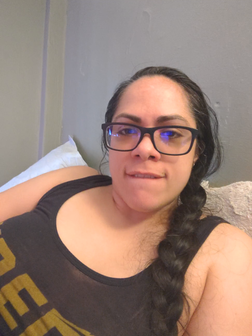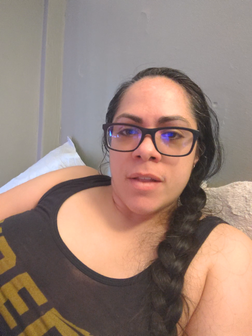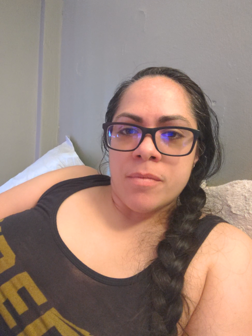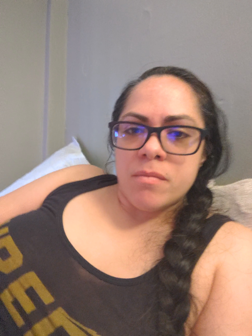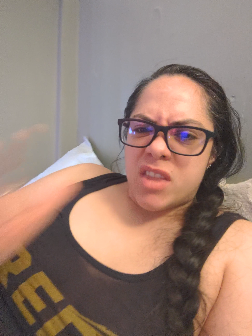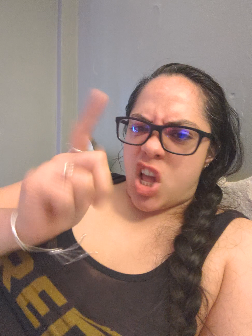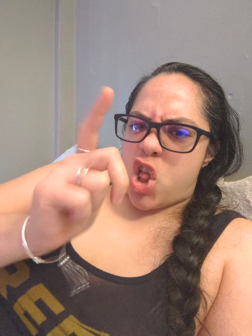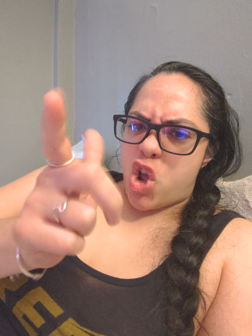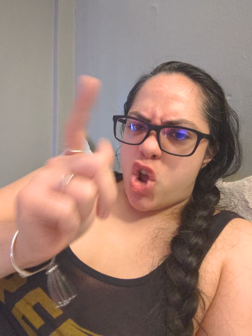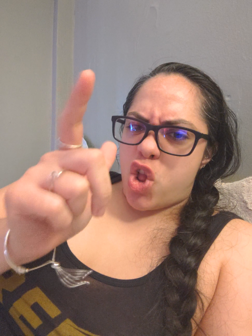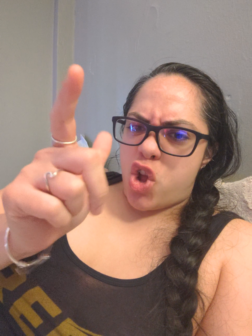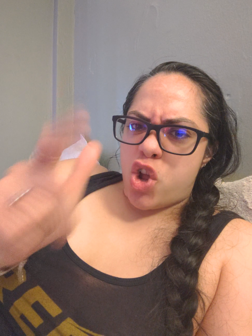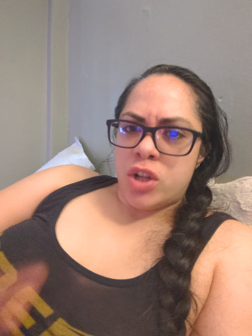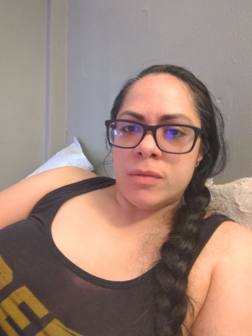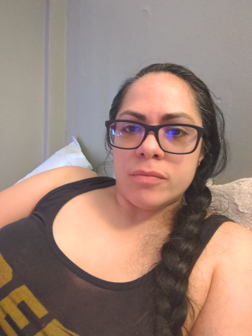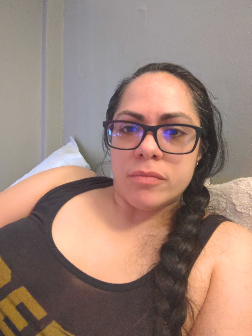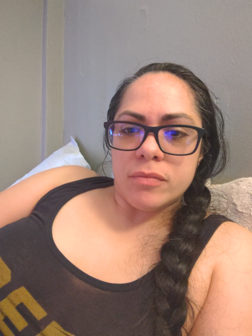later